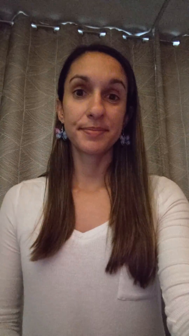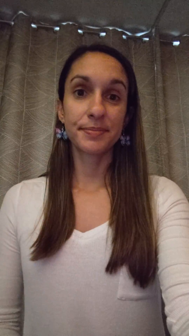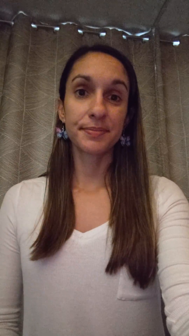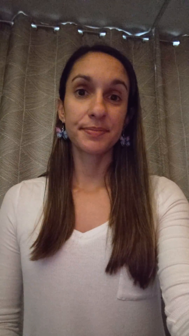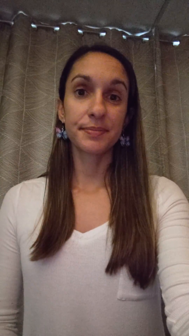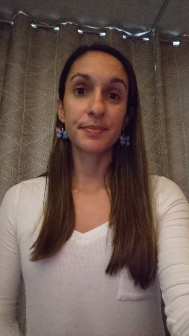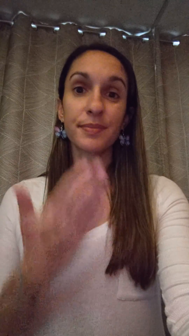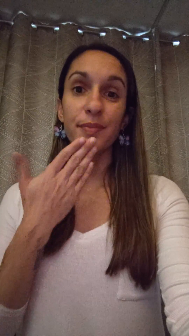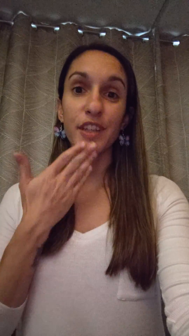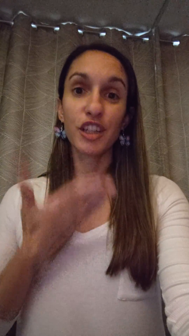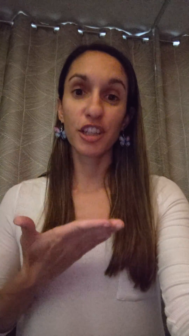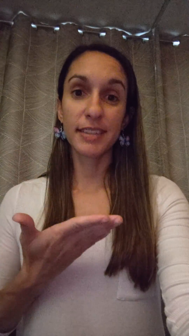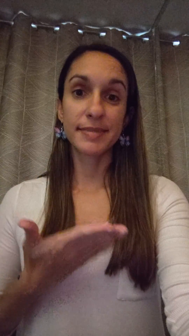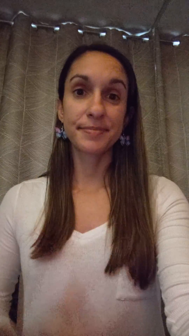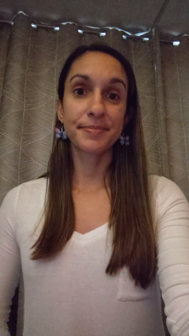good